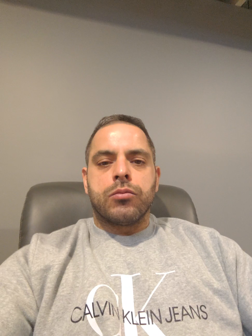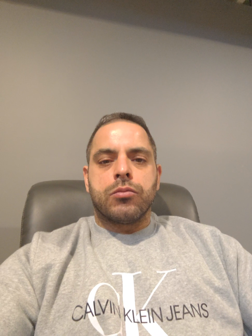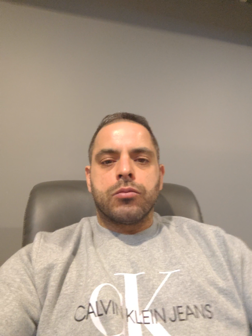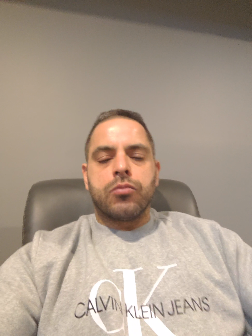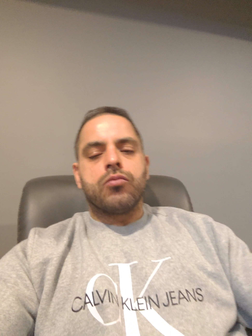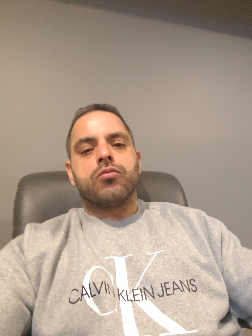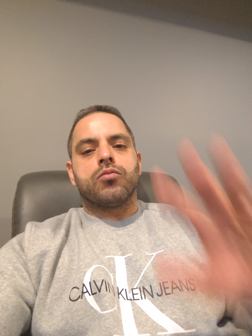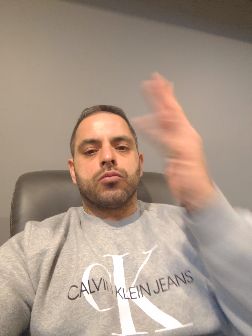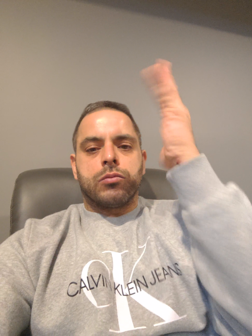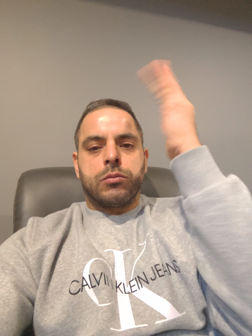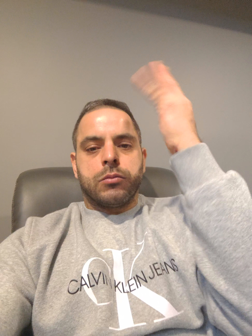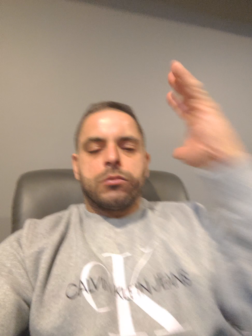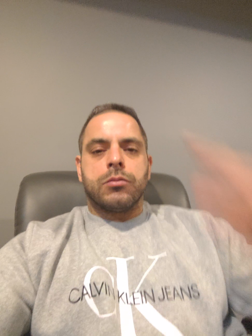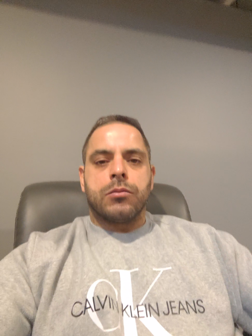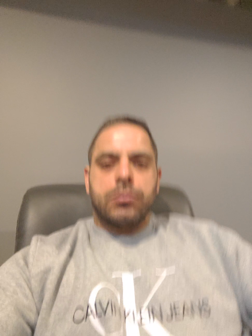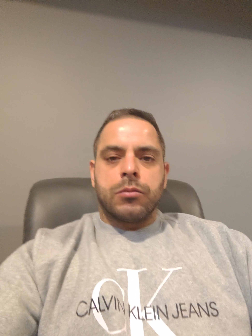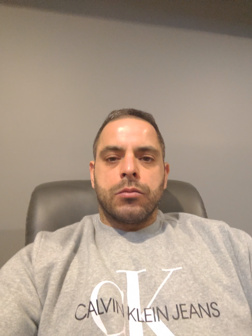tree